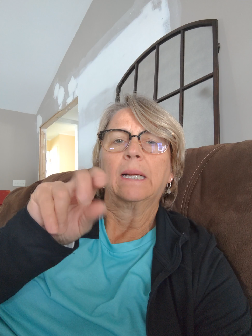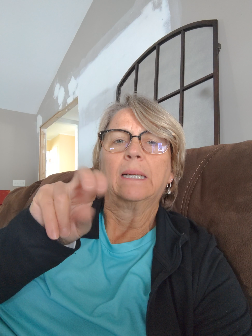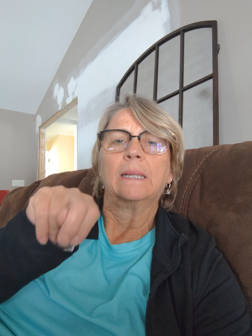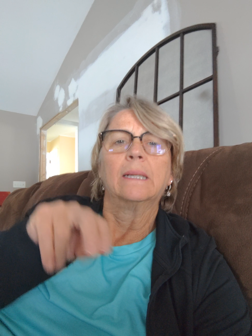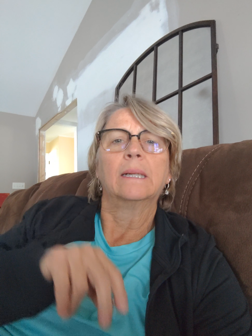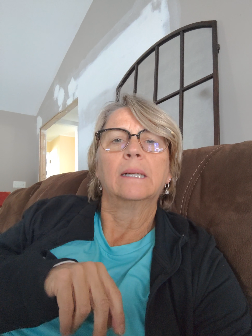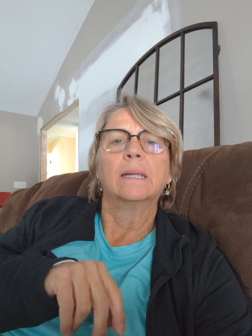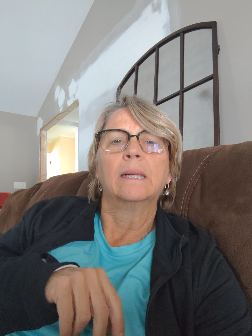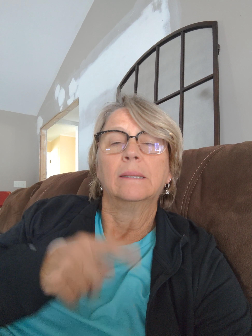mitten